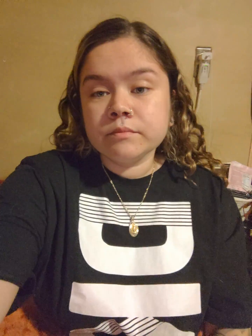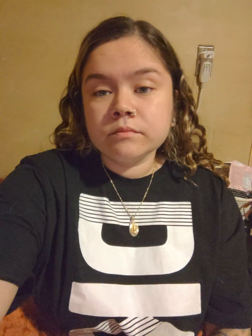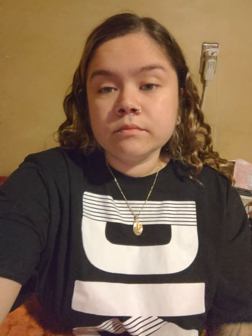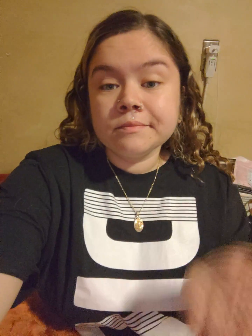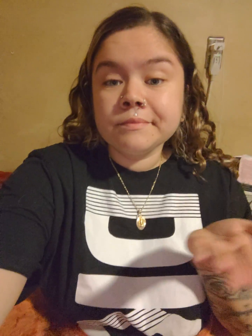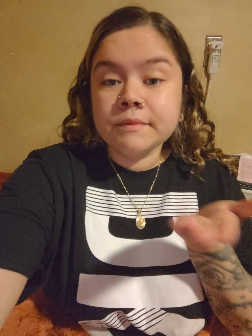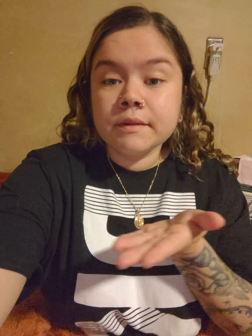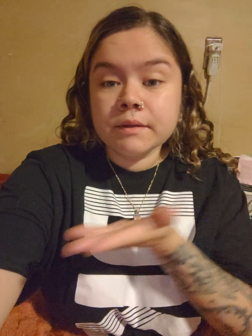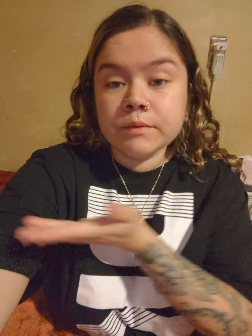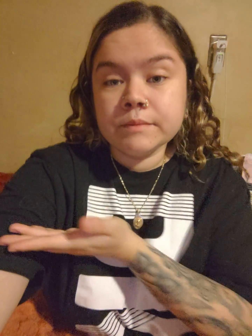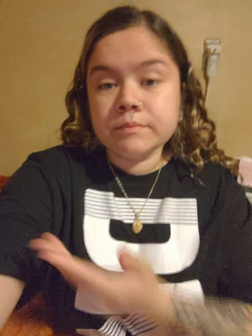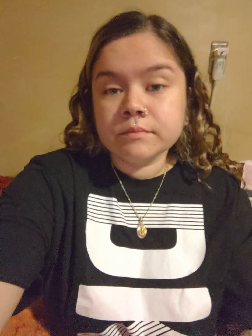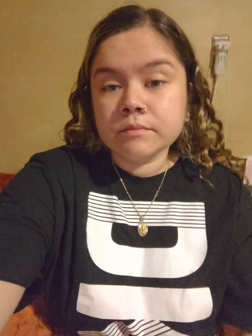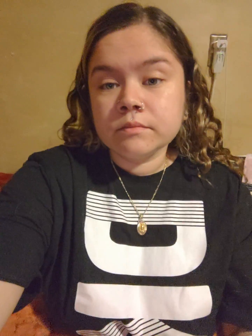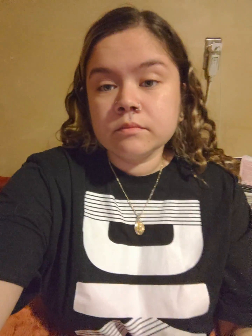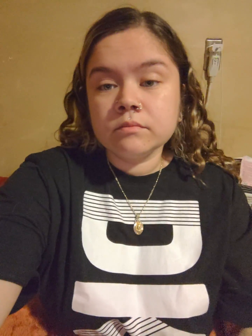carry